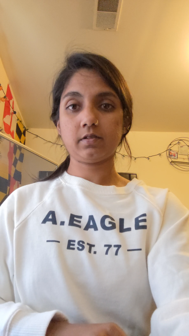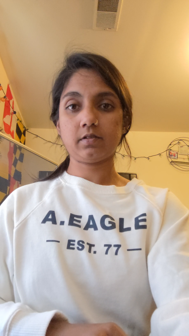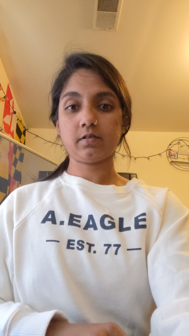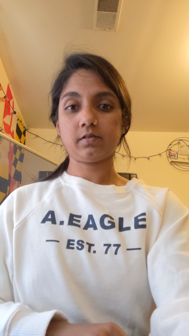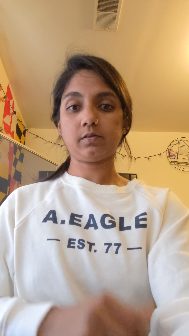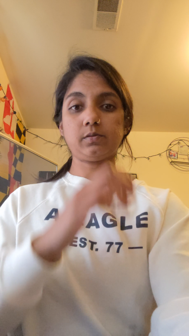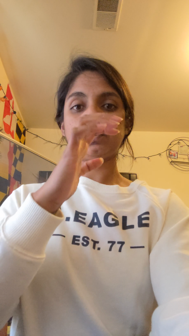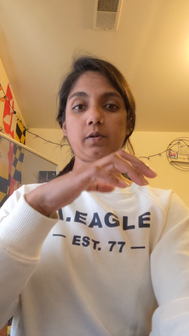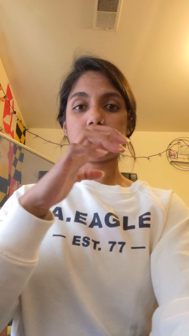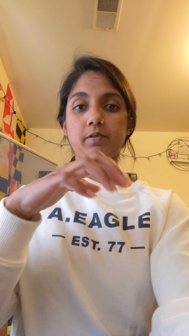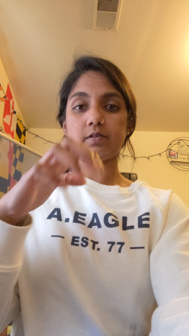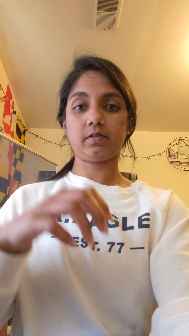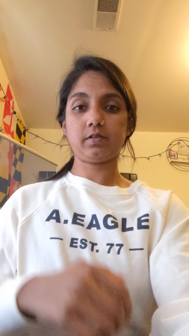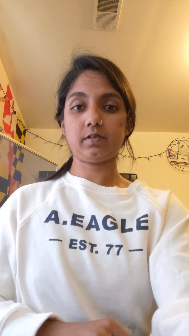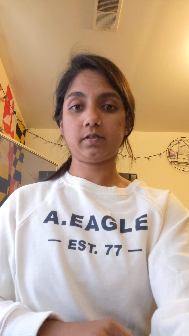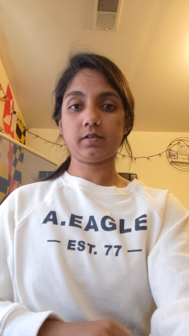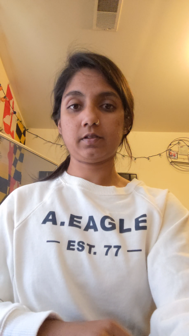grapes